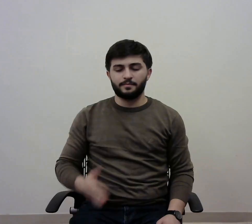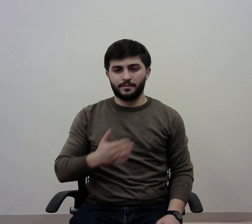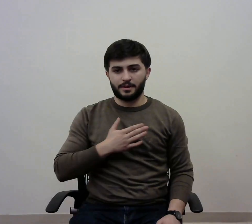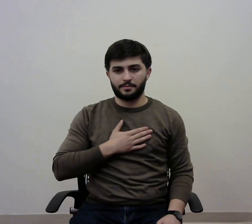mən